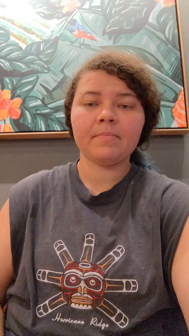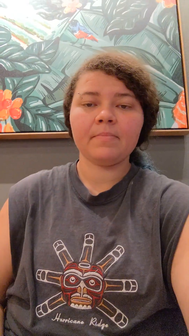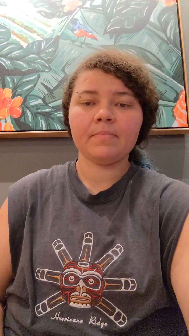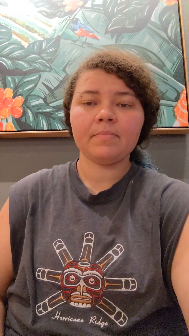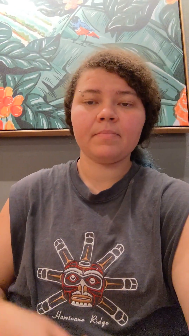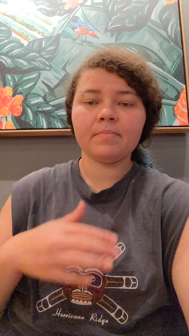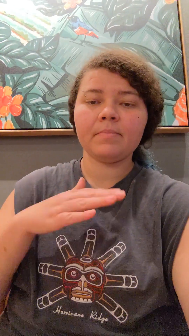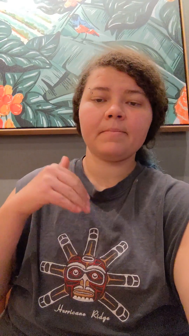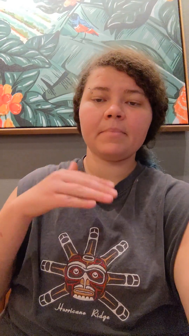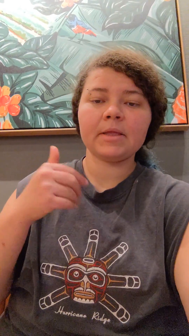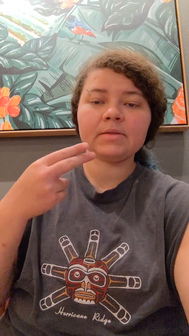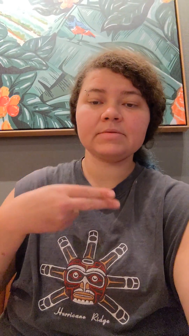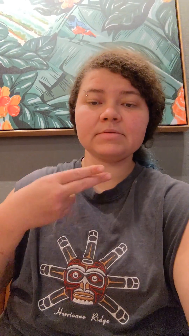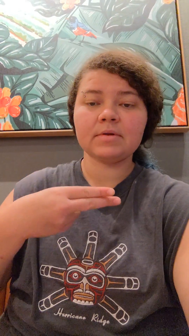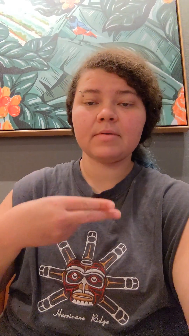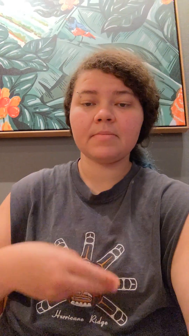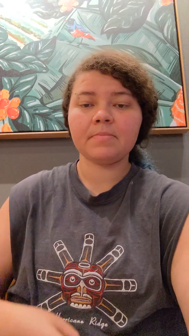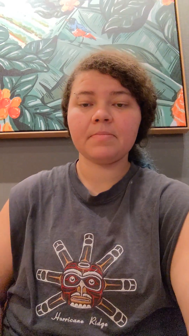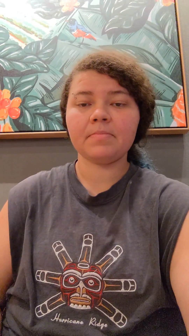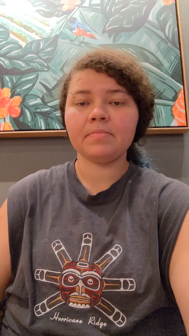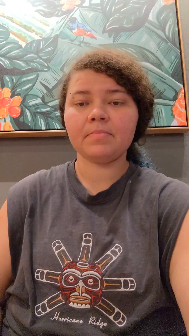pet's name